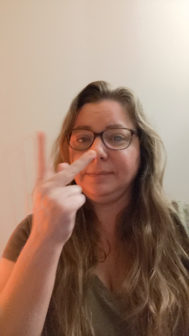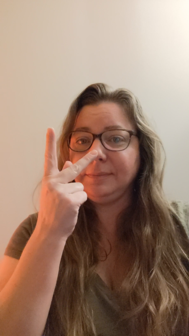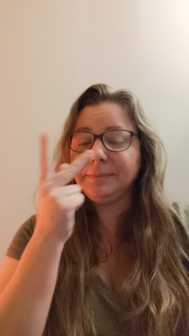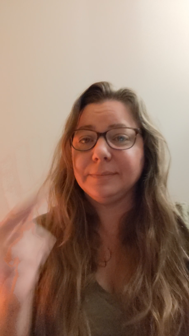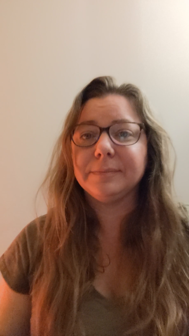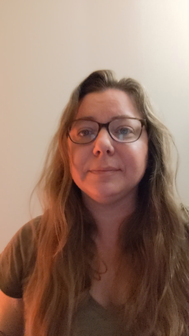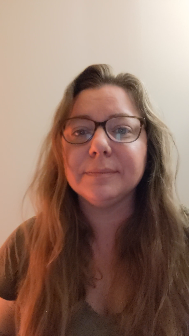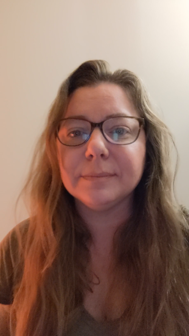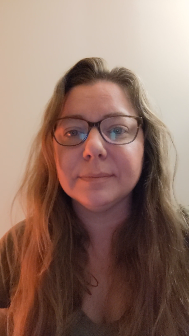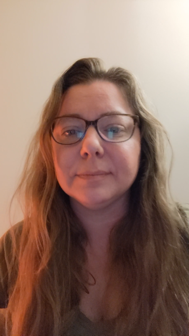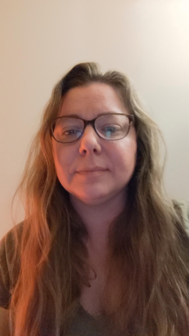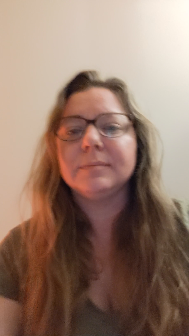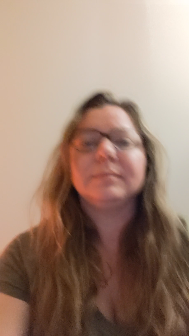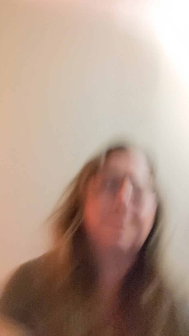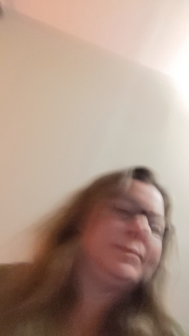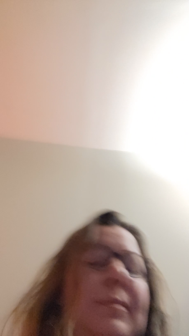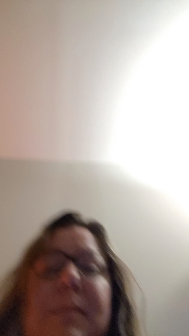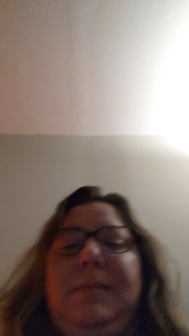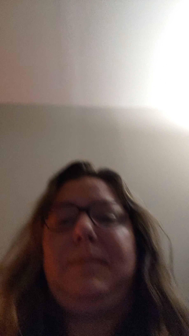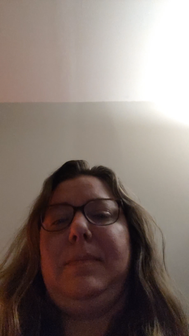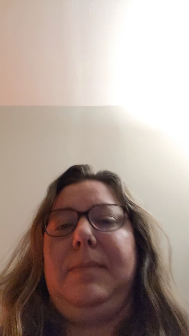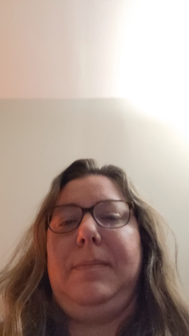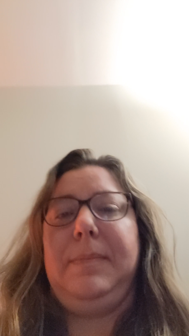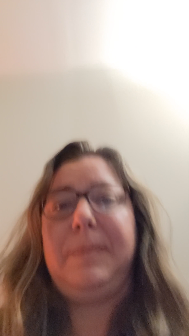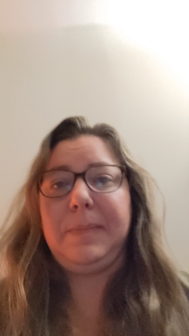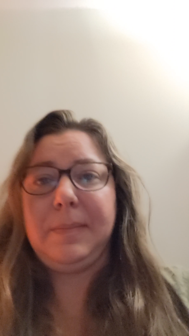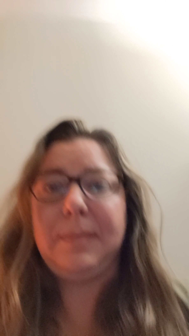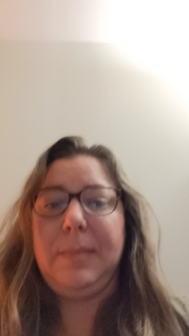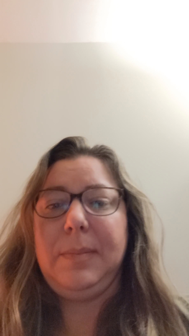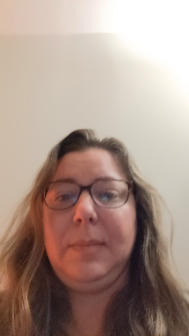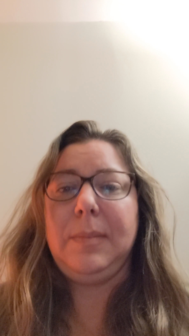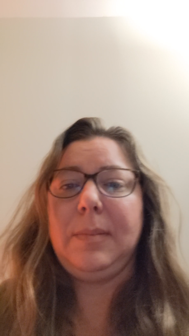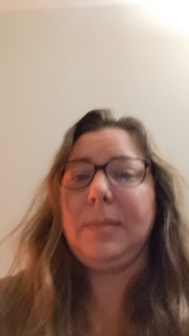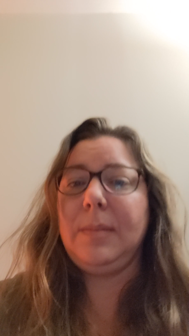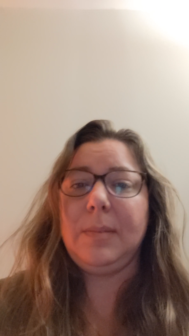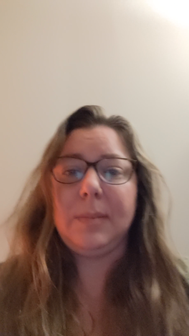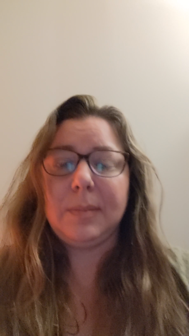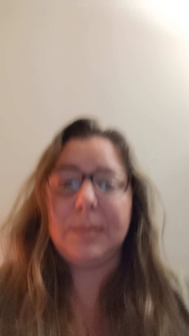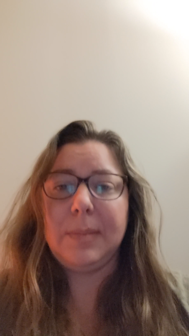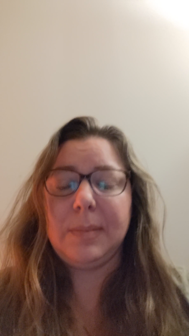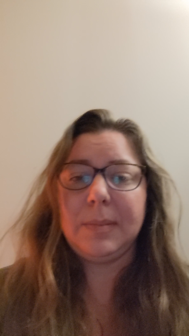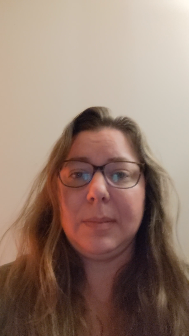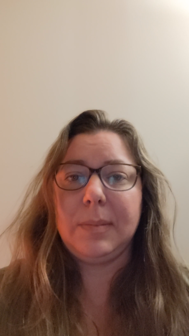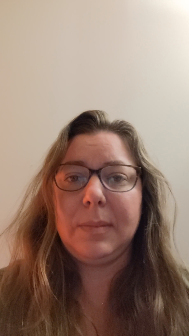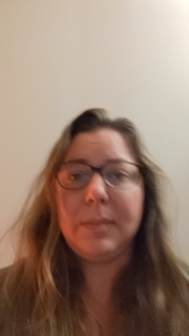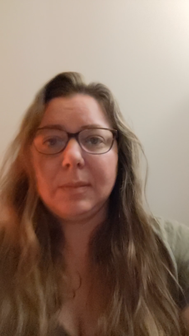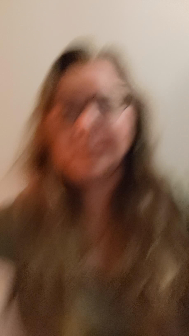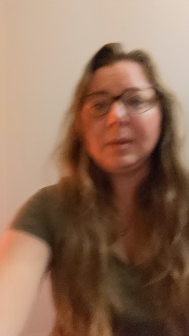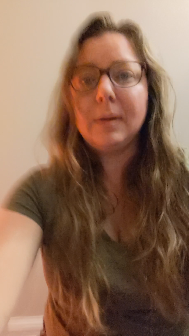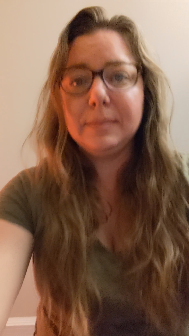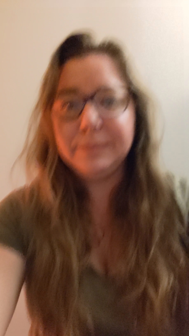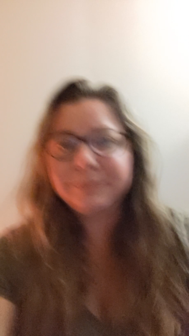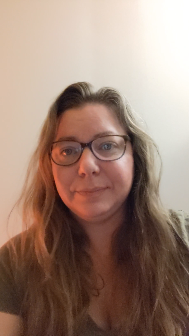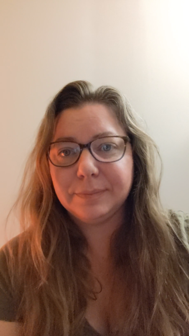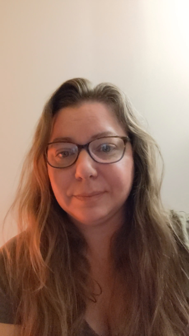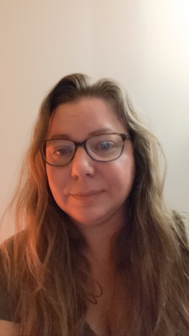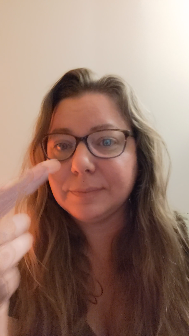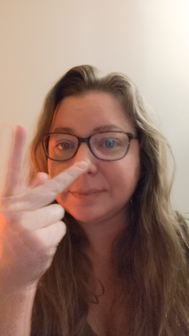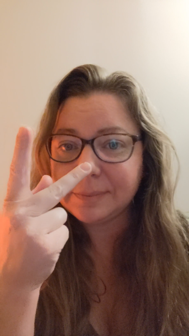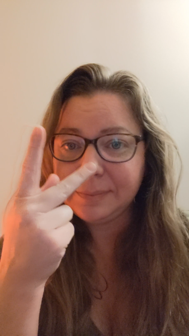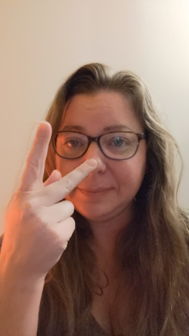penis